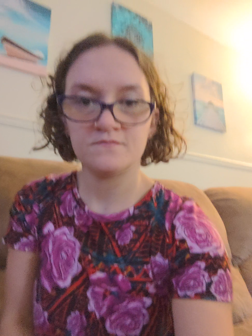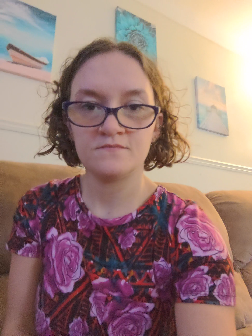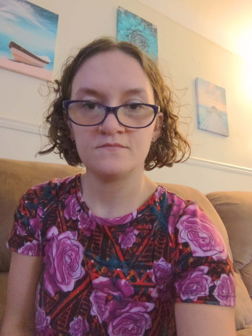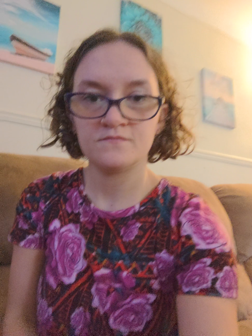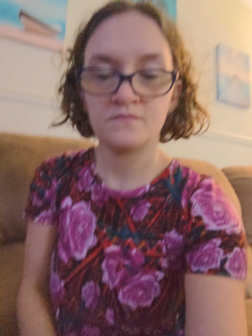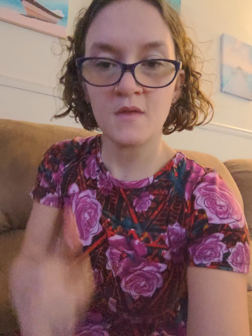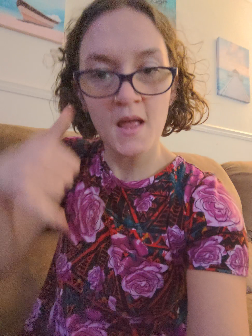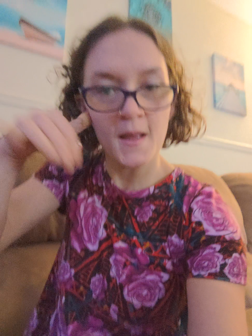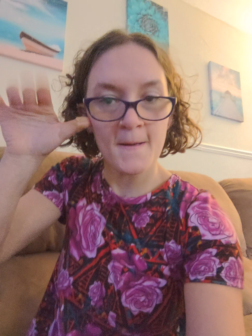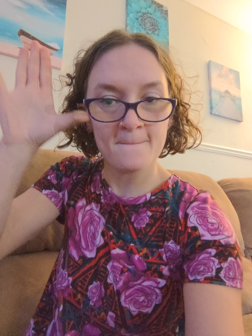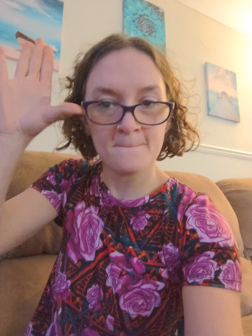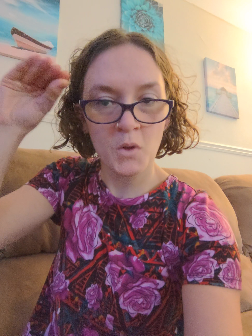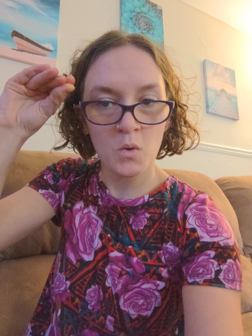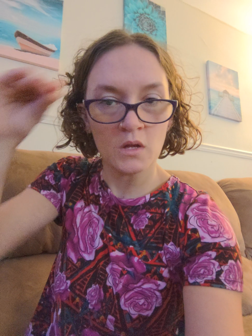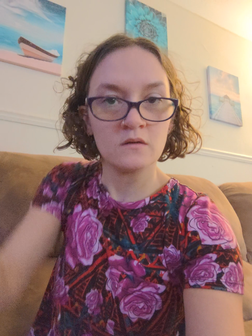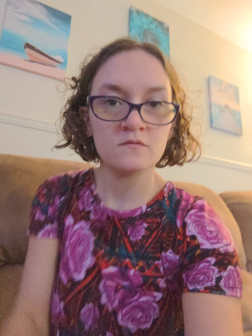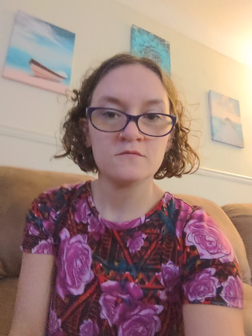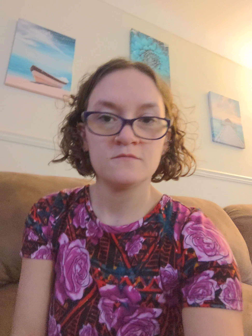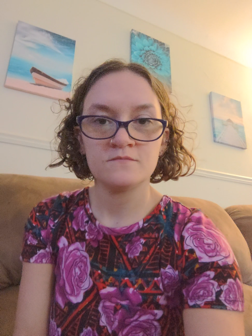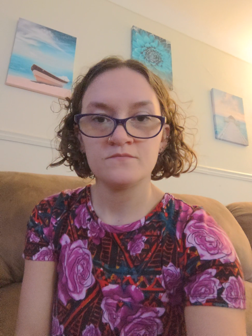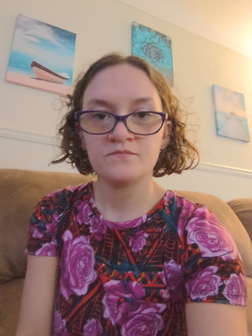cowboy